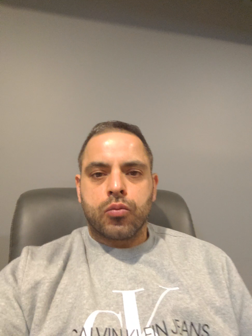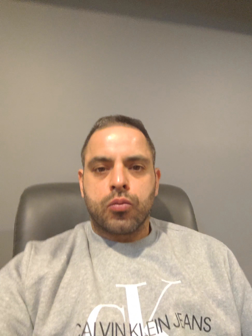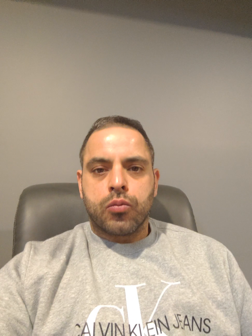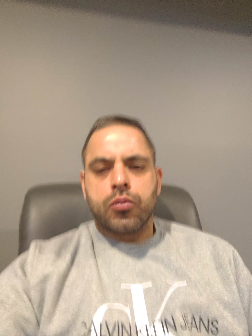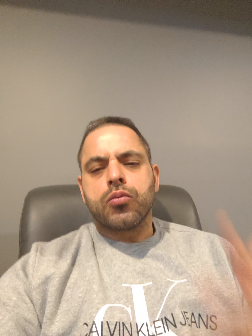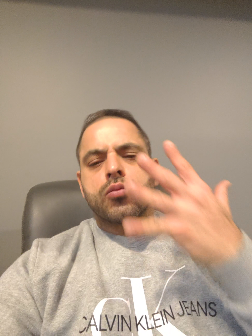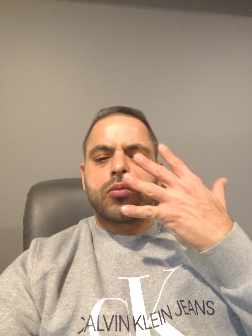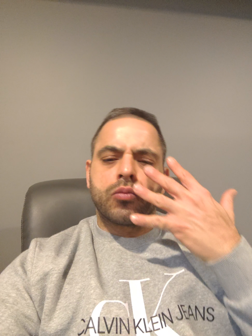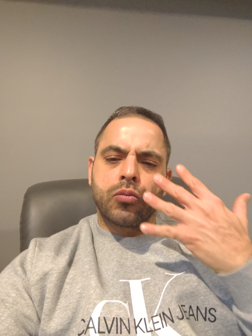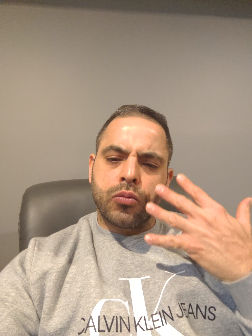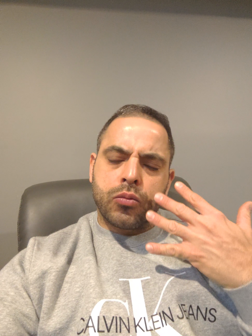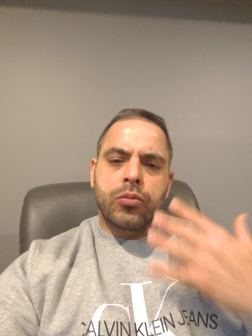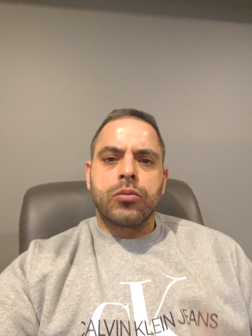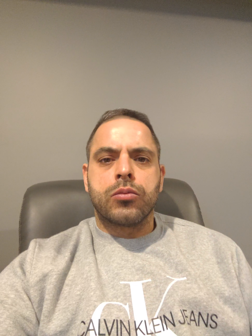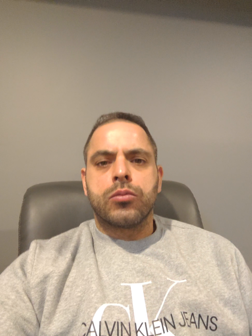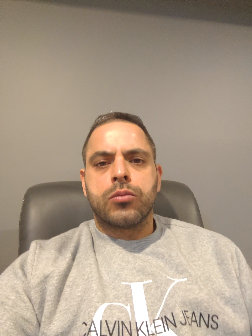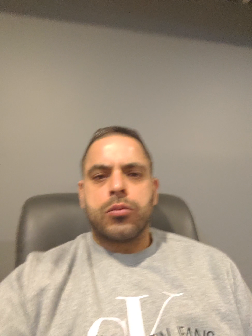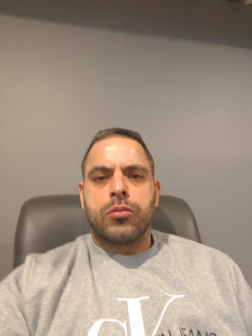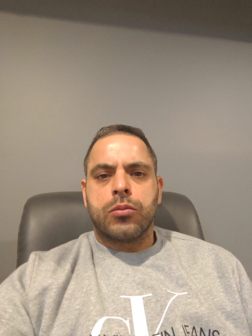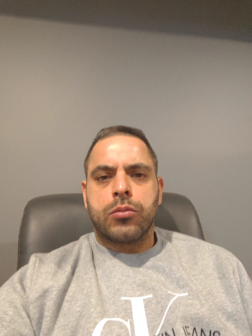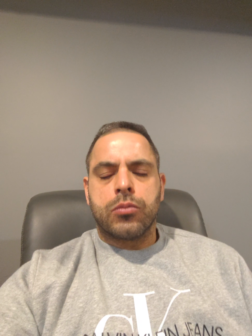sad